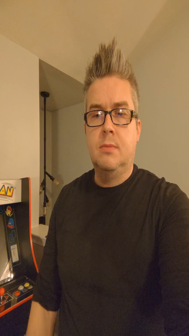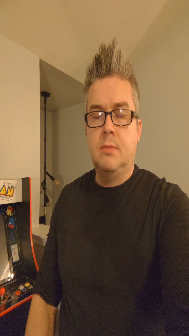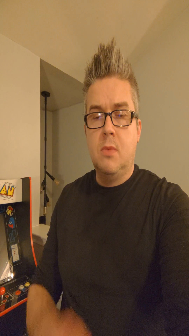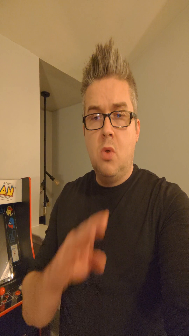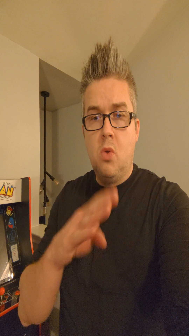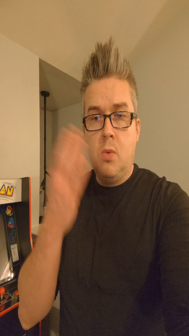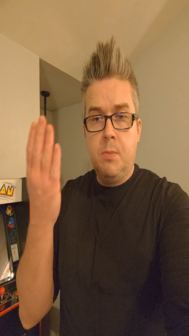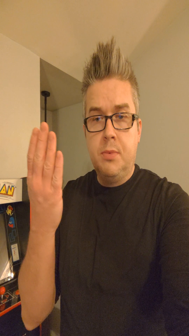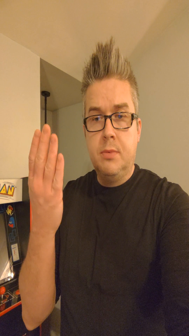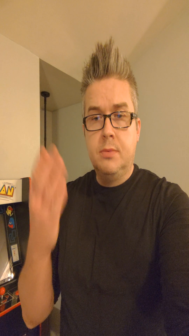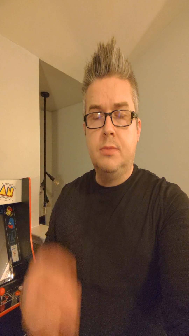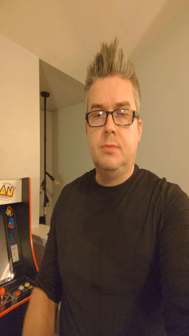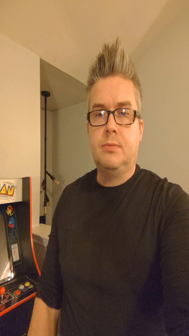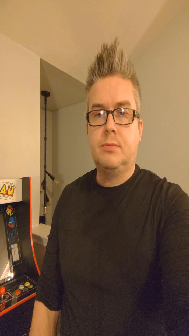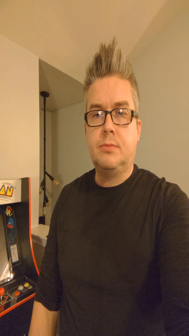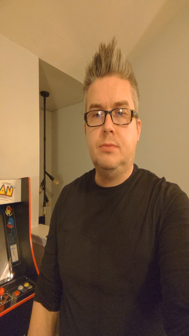open